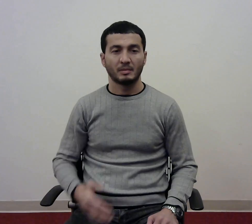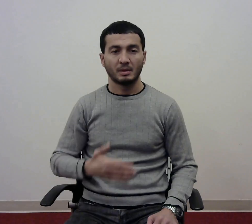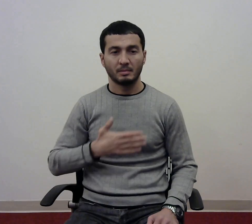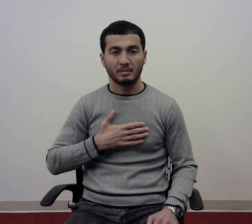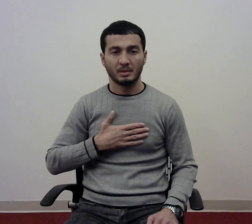mən